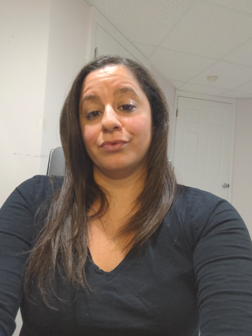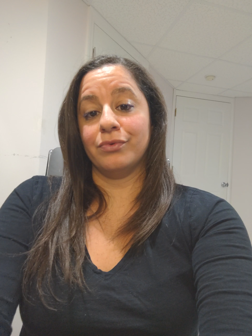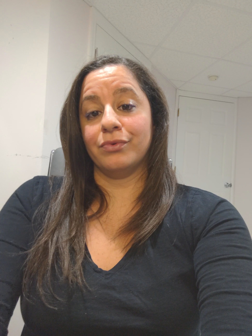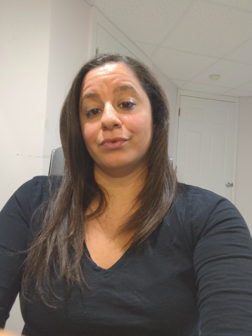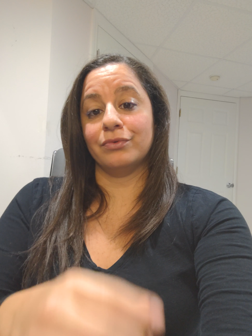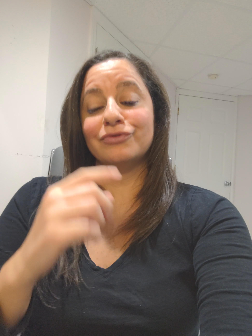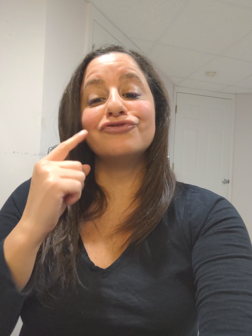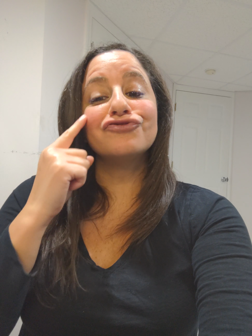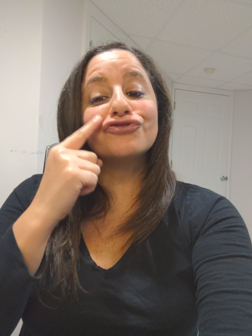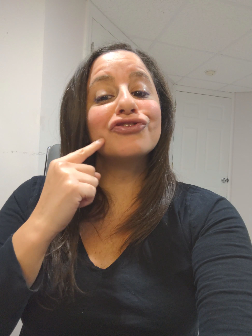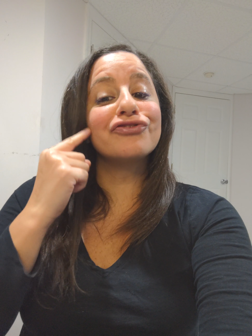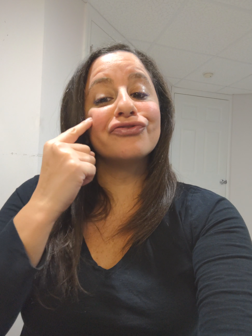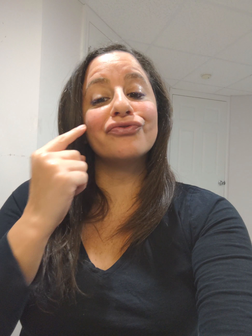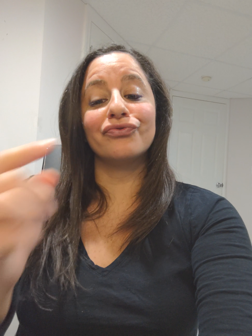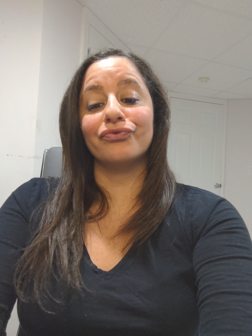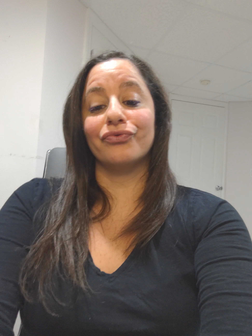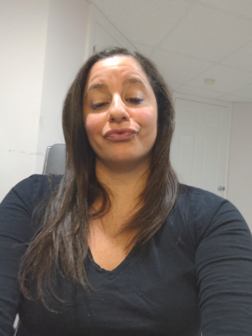cheek